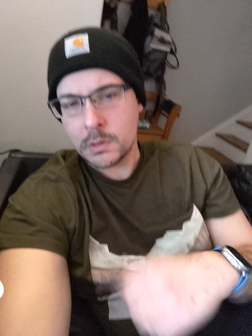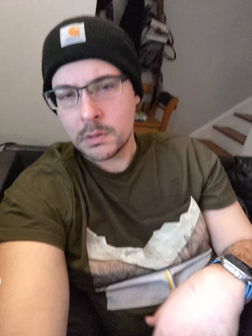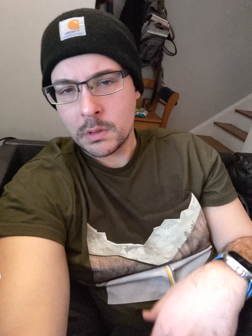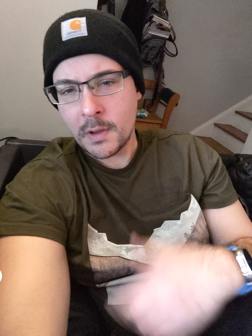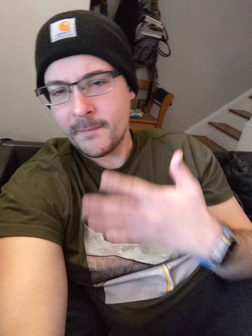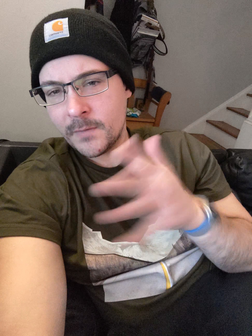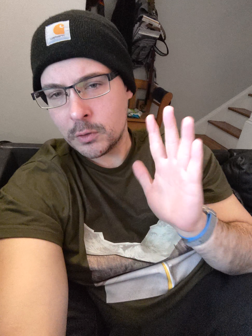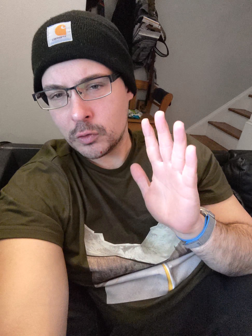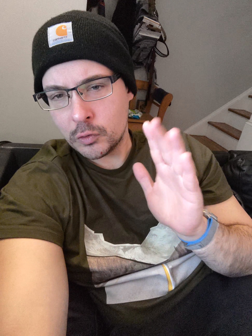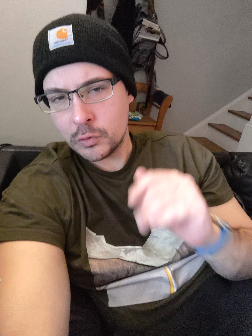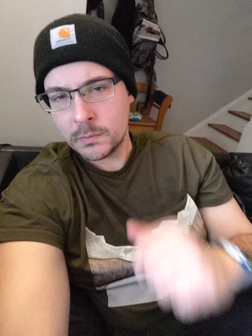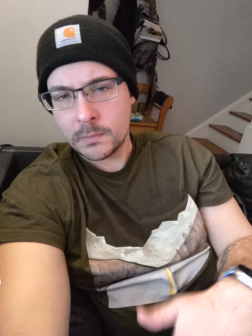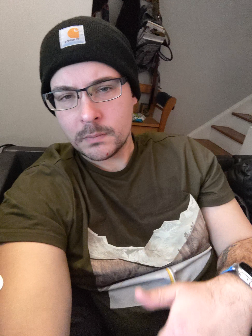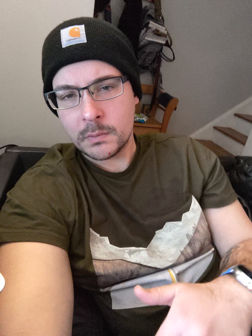finish